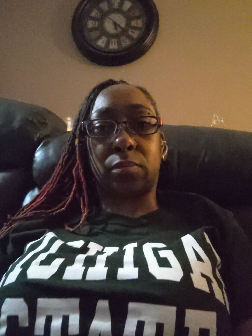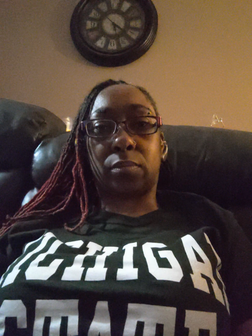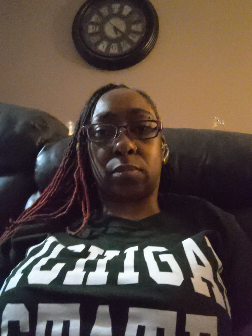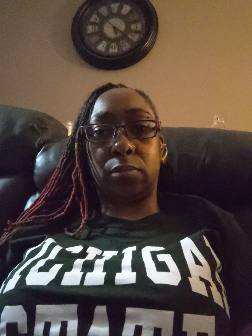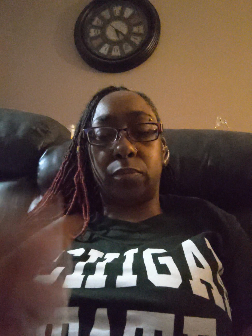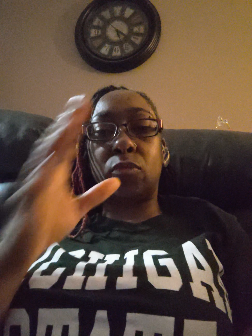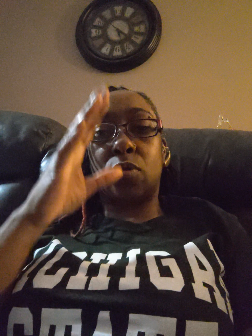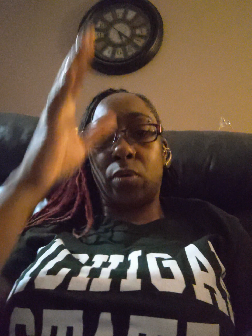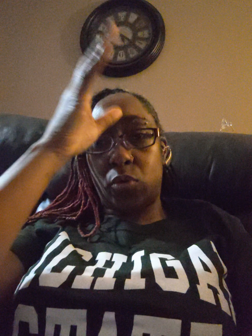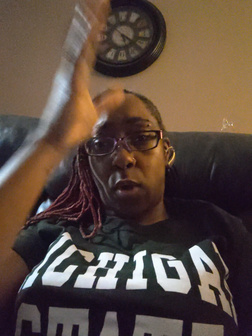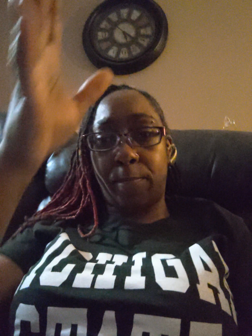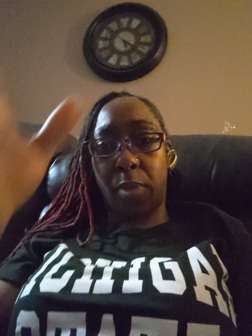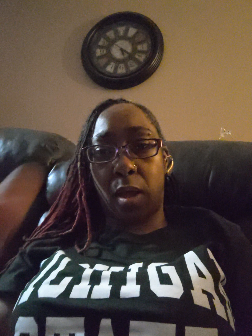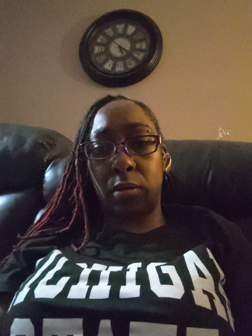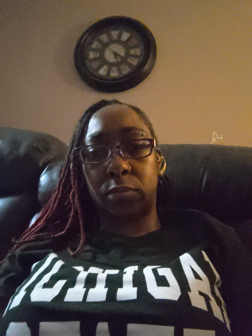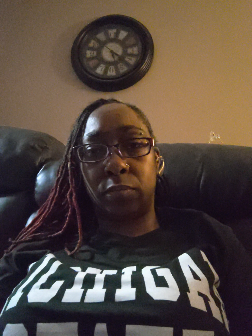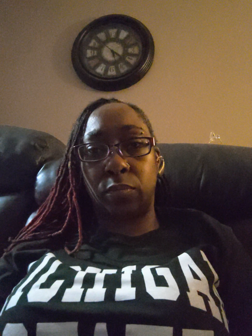grandpa